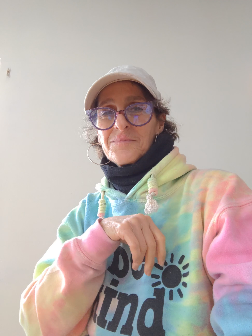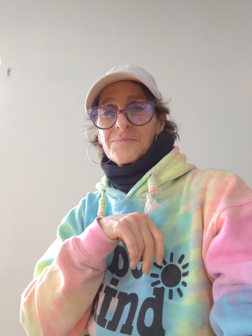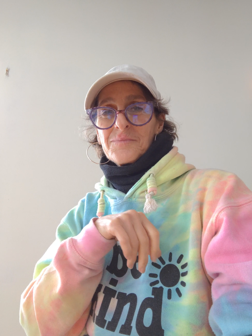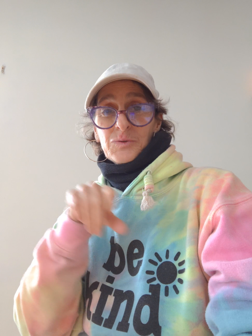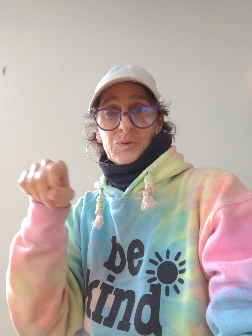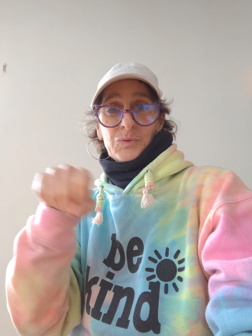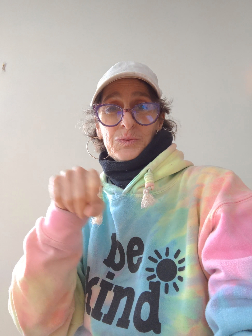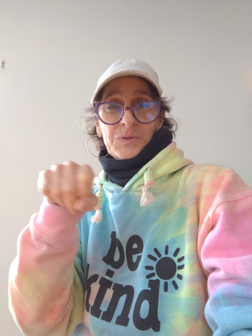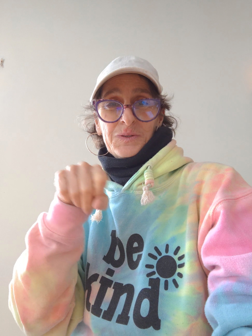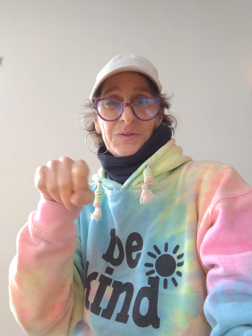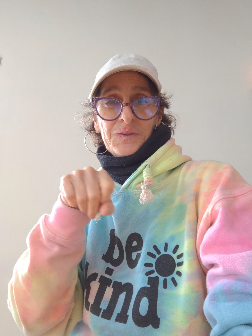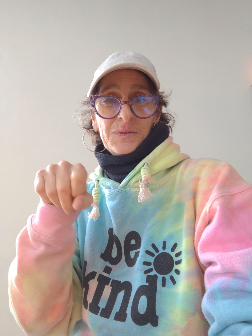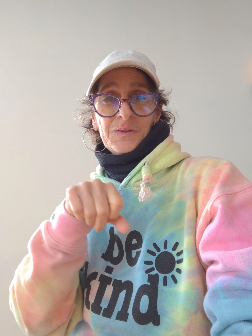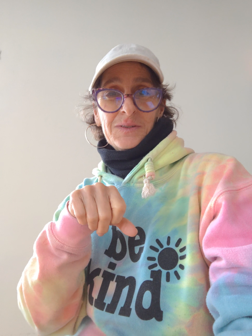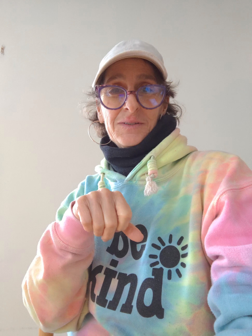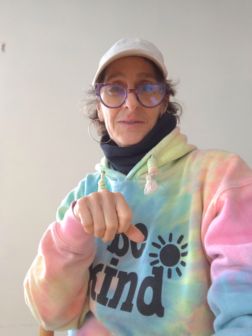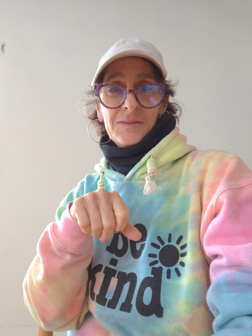shoe